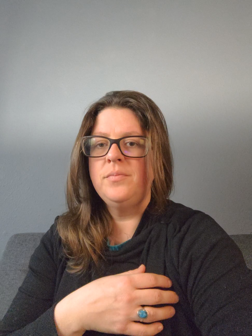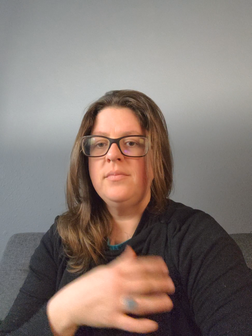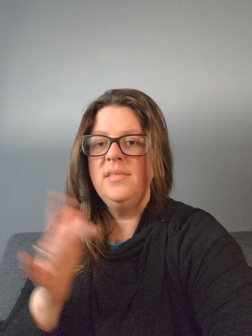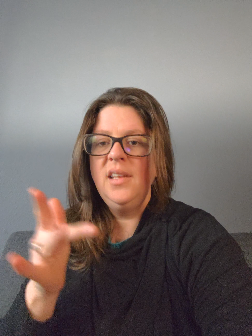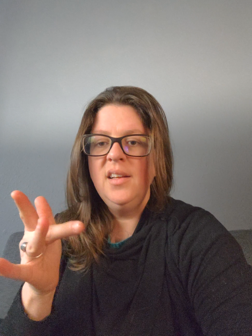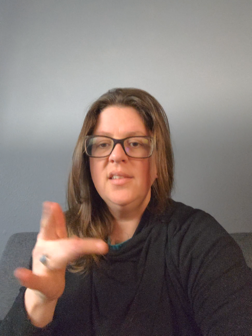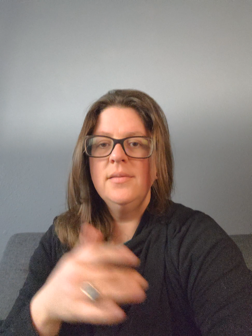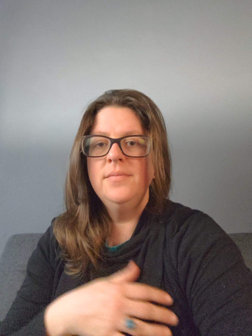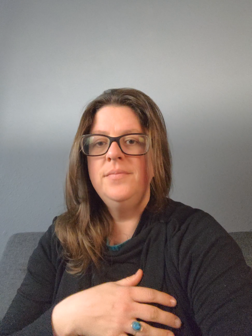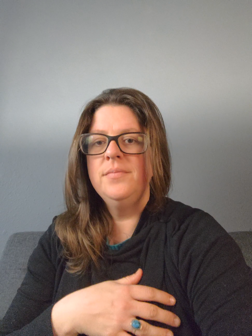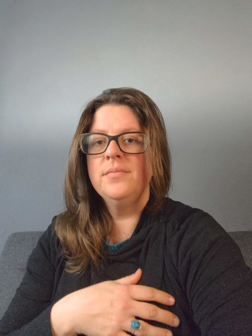yucky